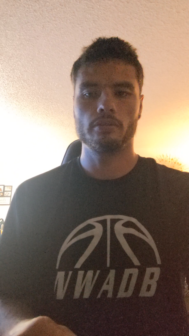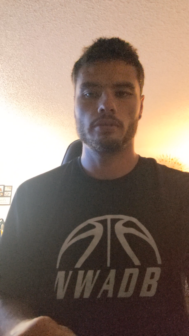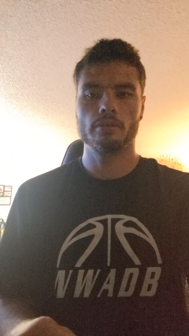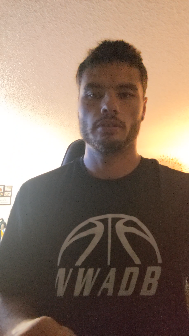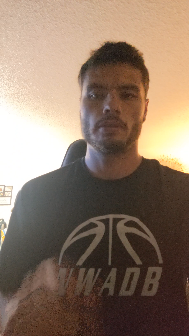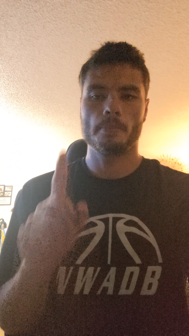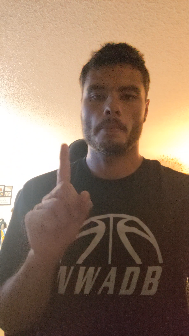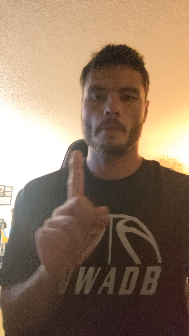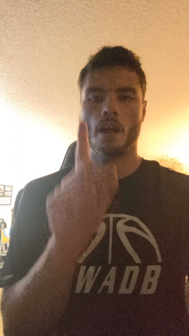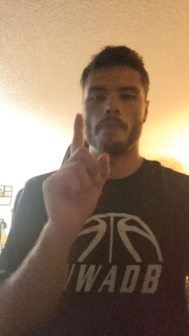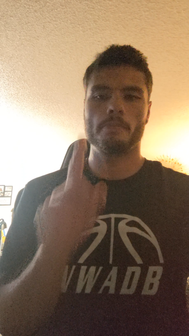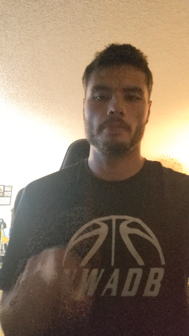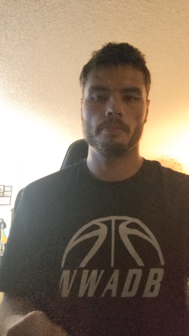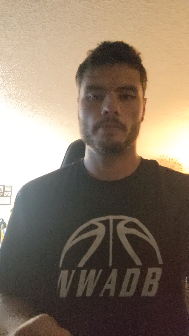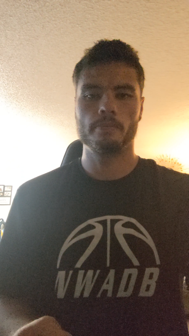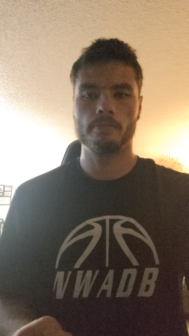bump